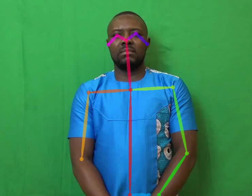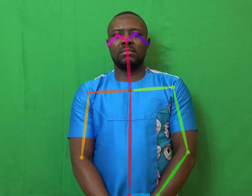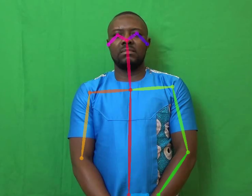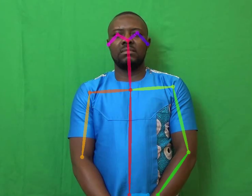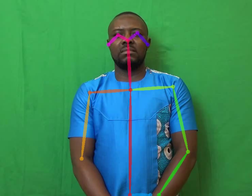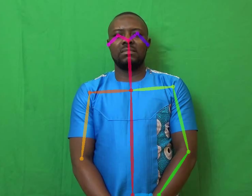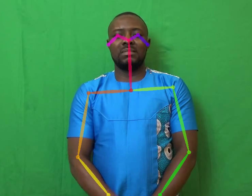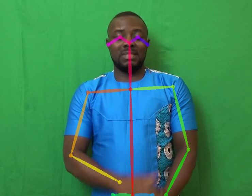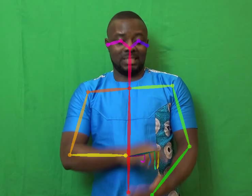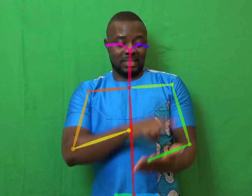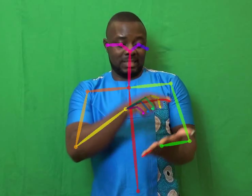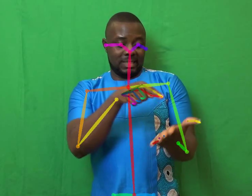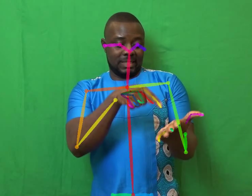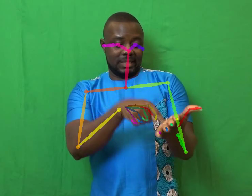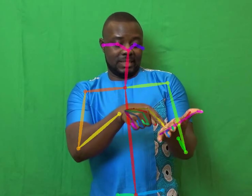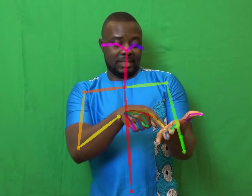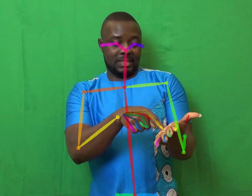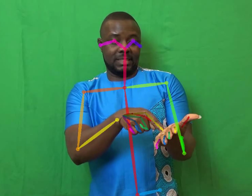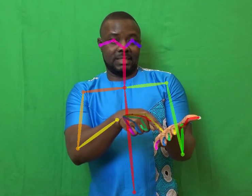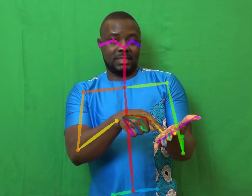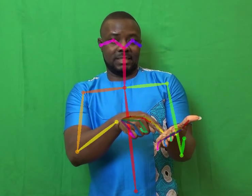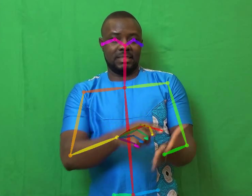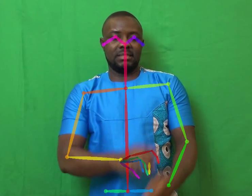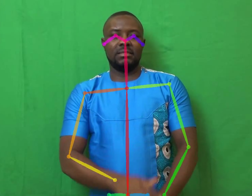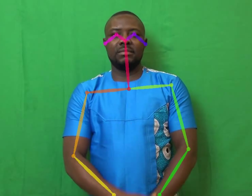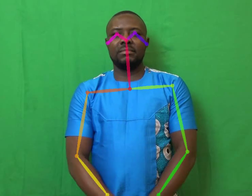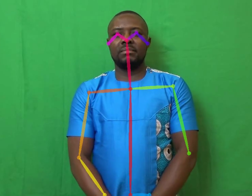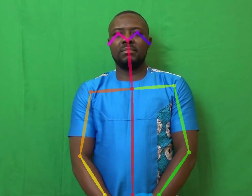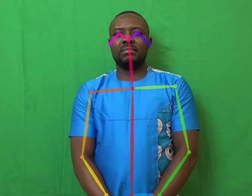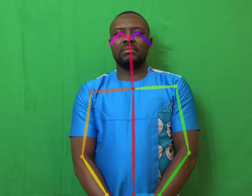this